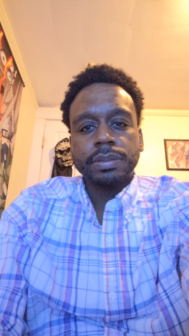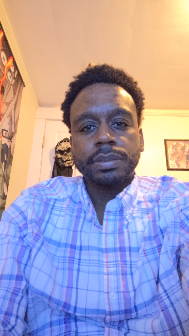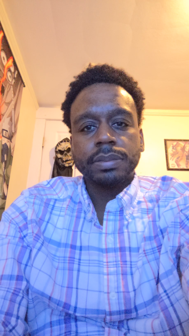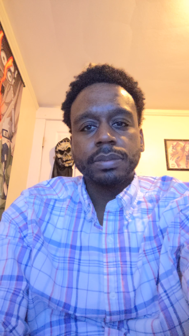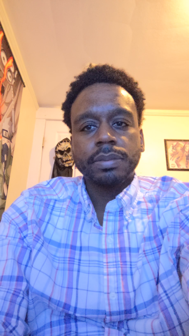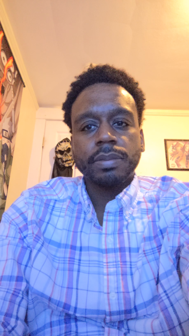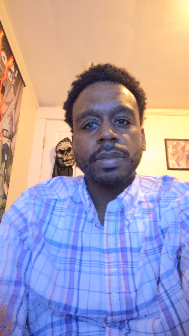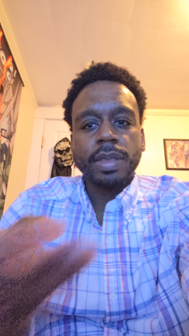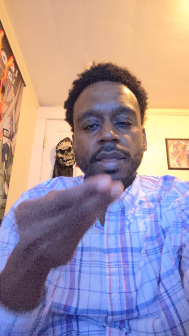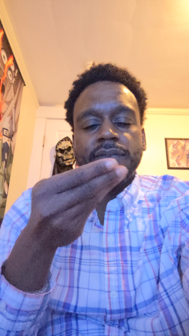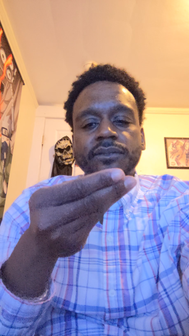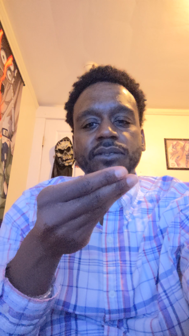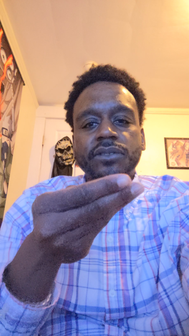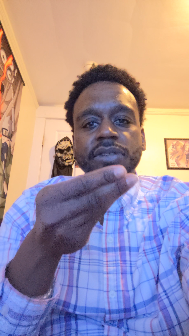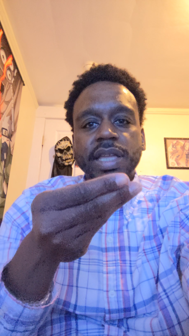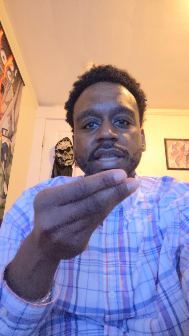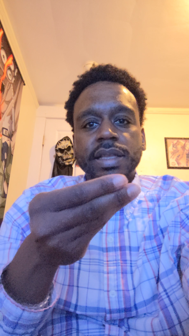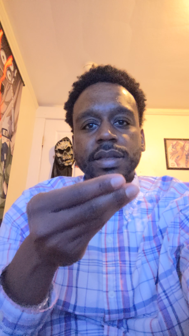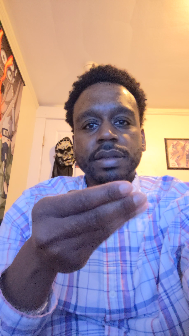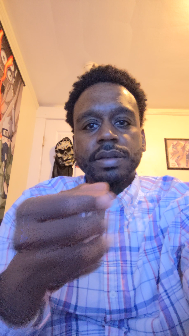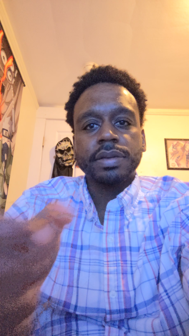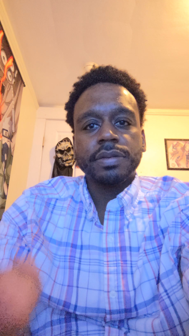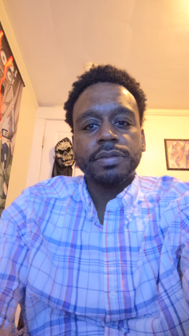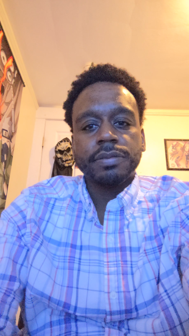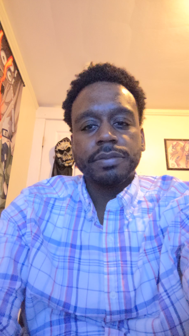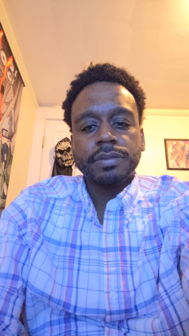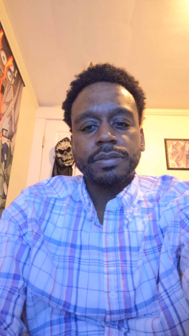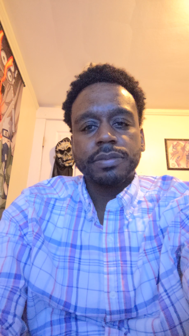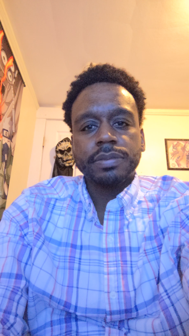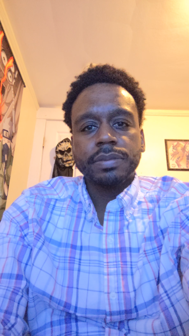feed